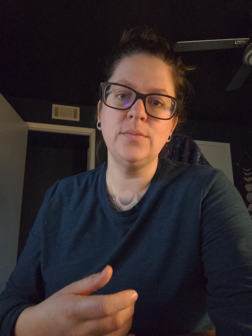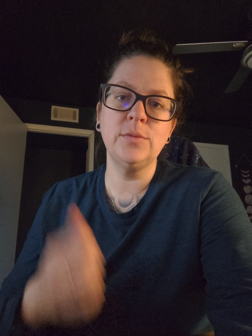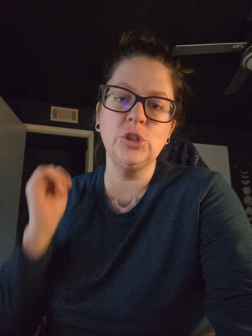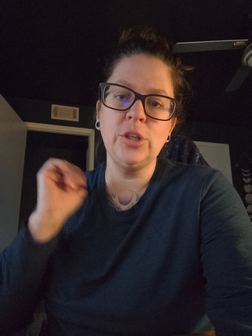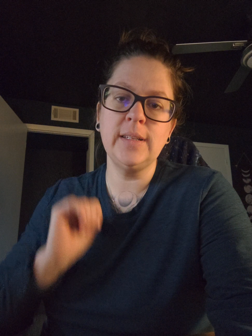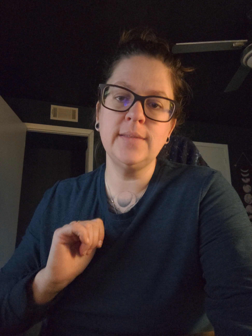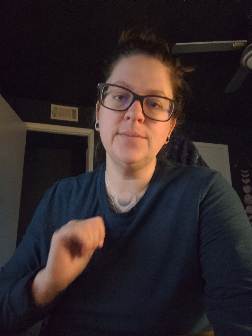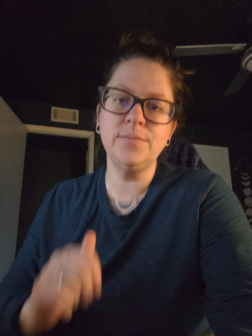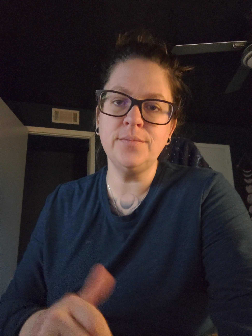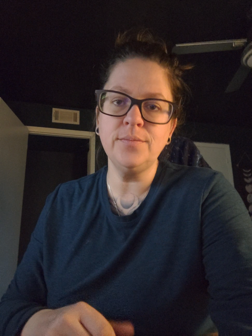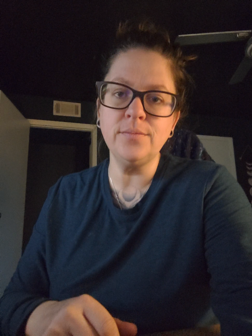jacket